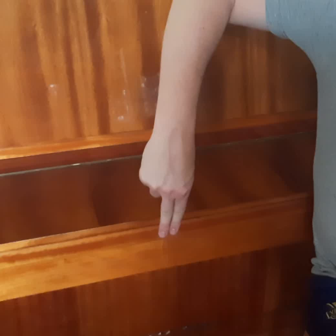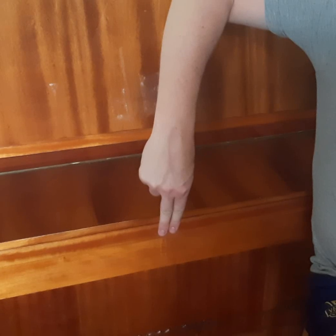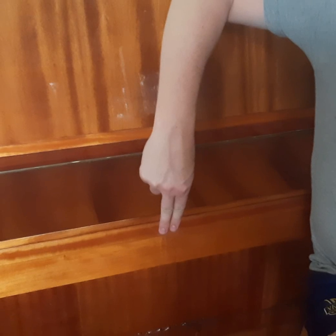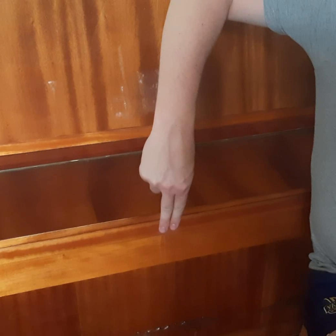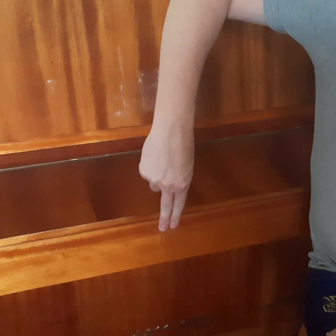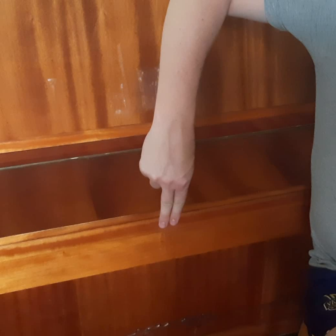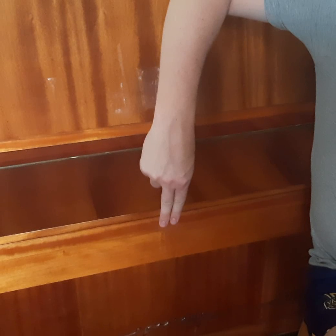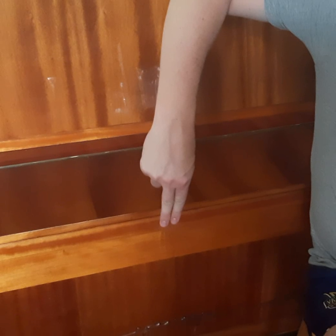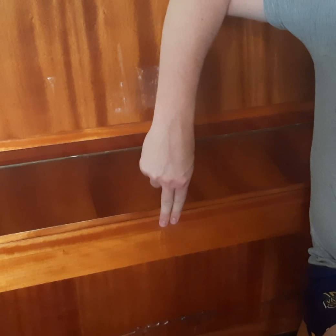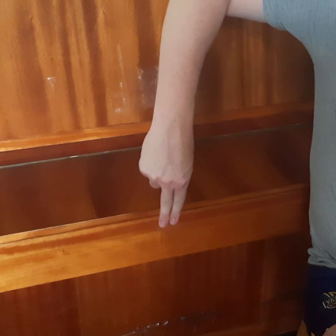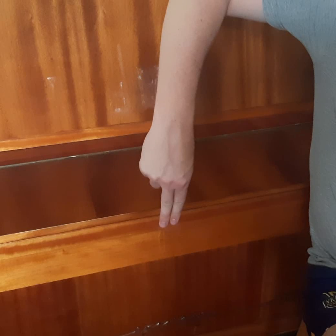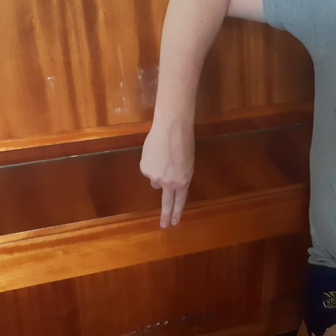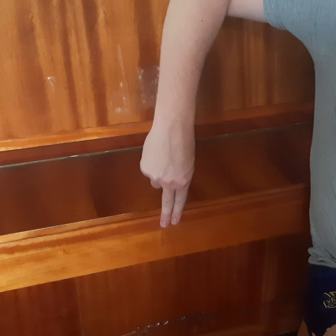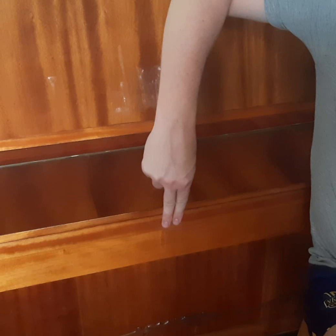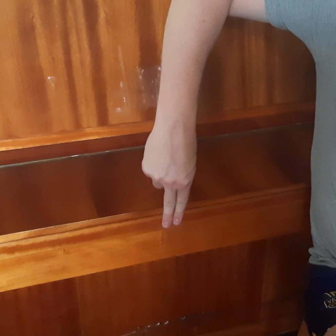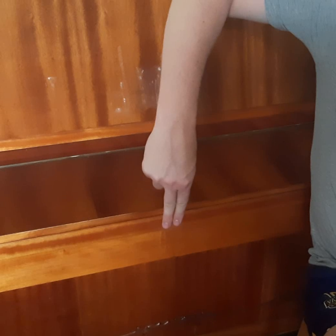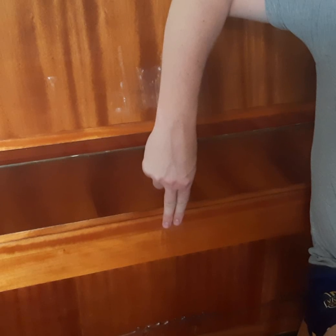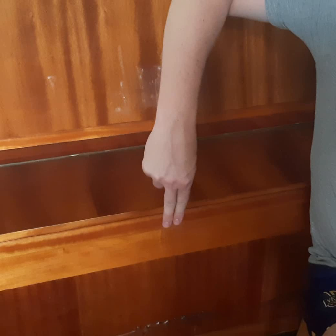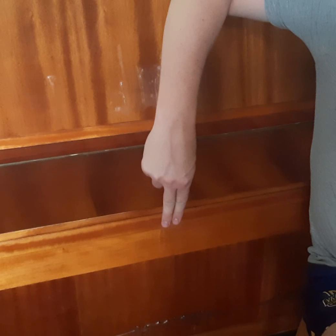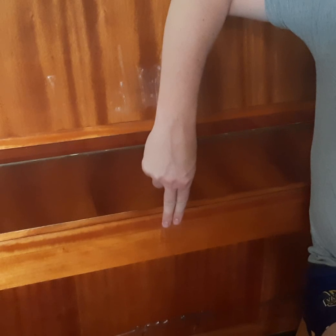П